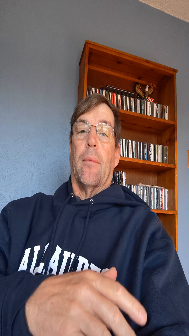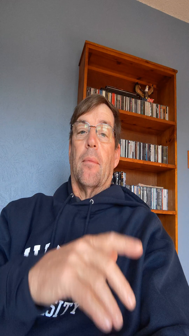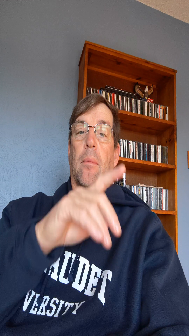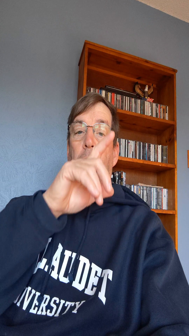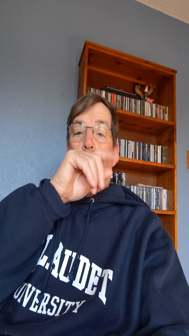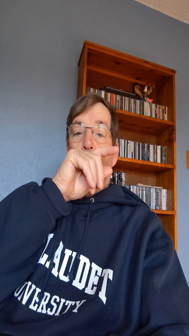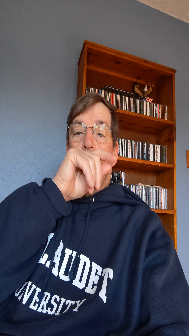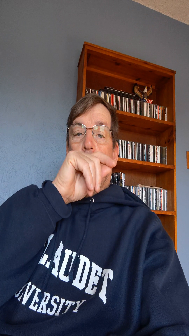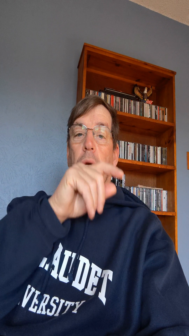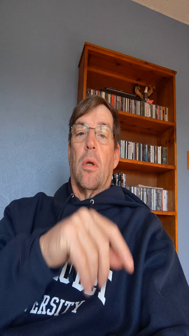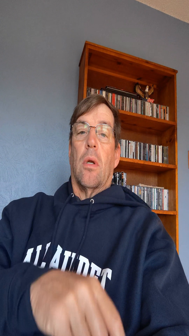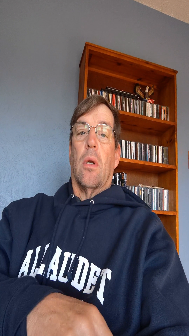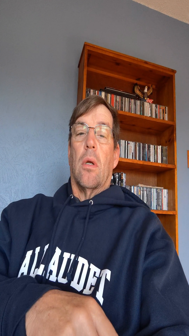bird